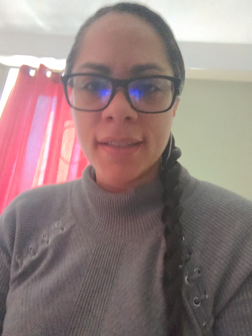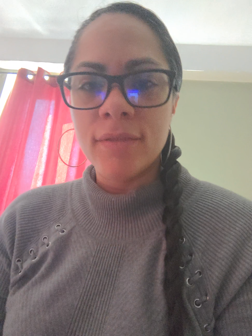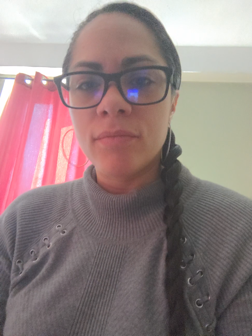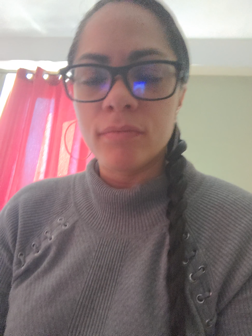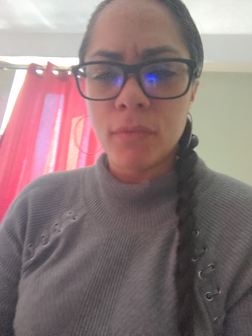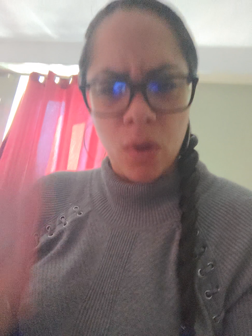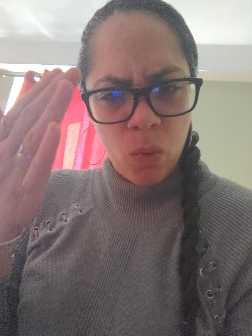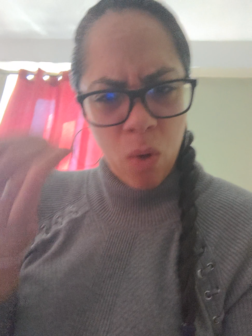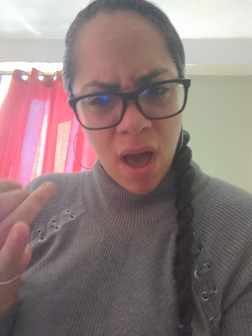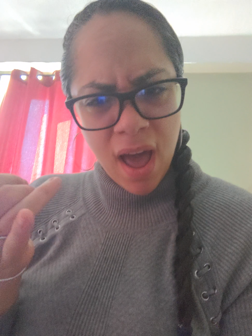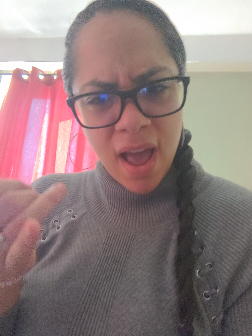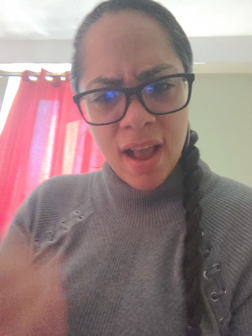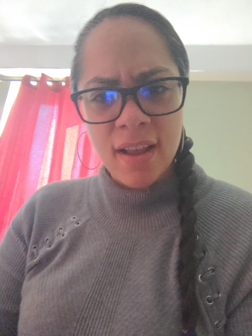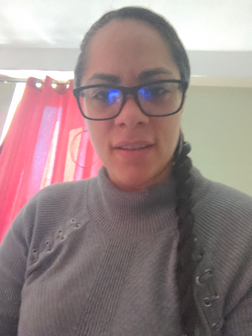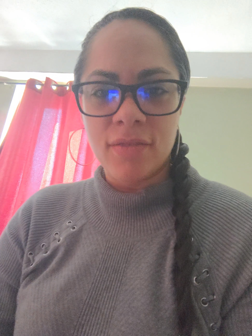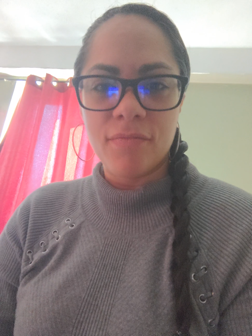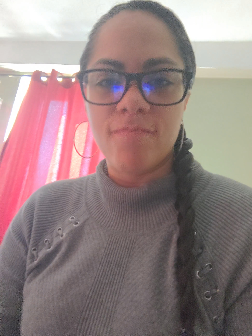why